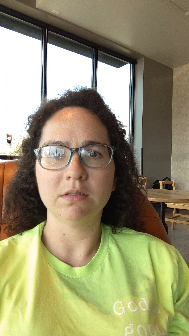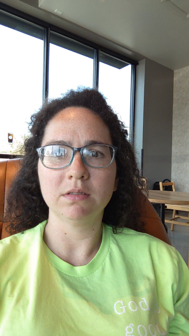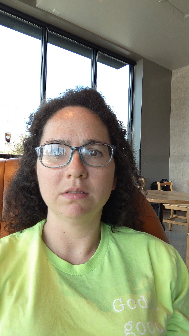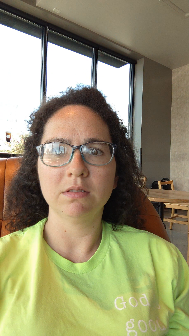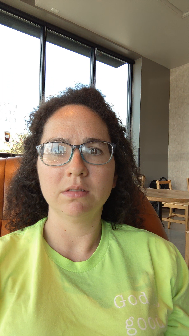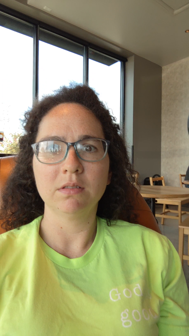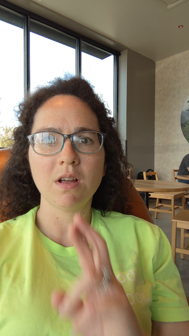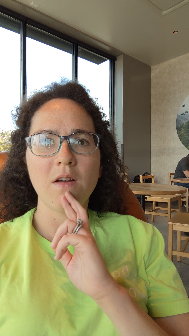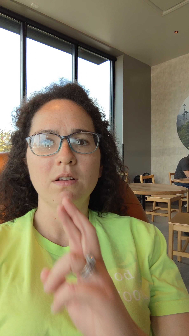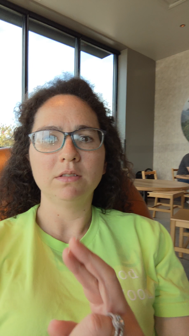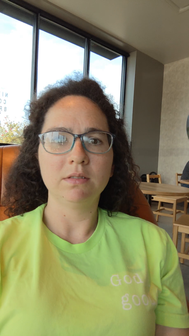are